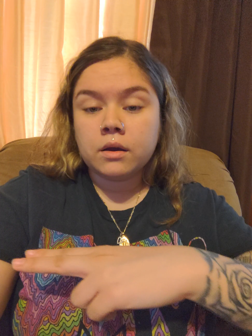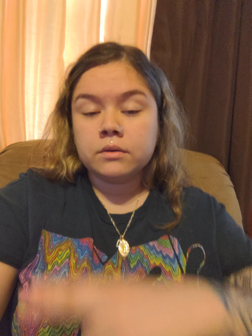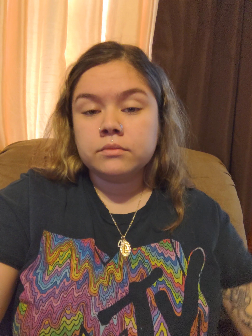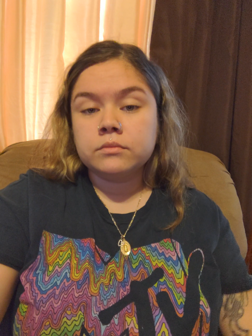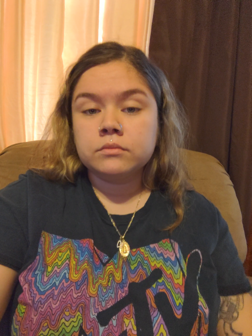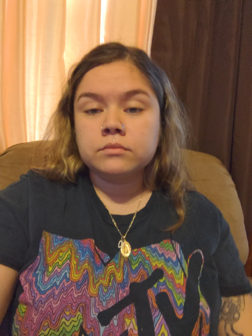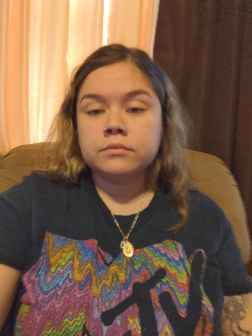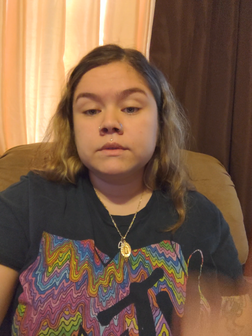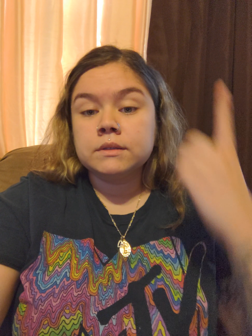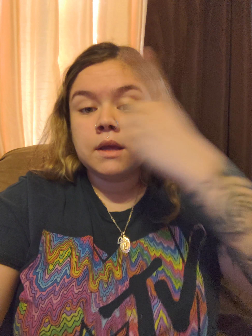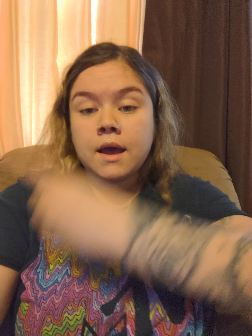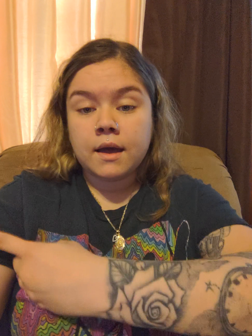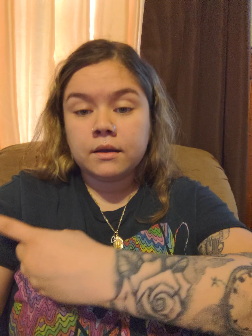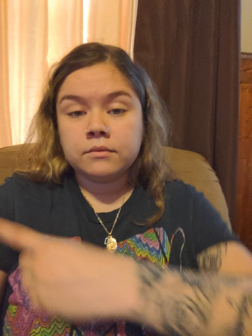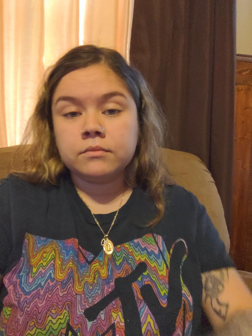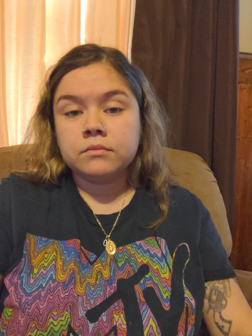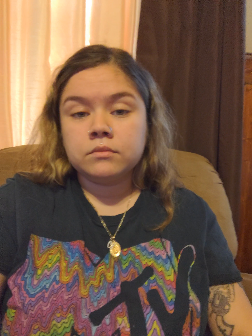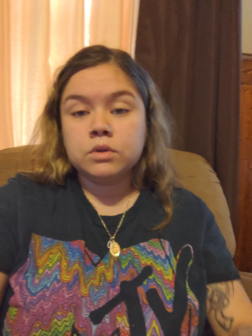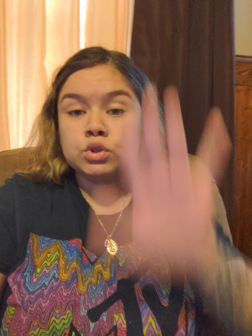day